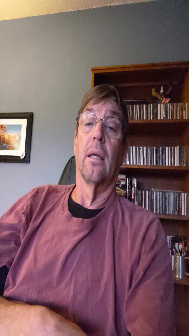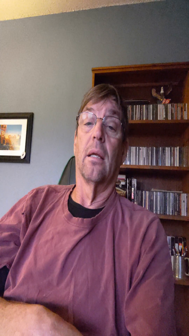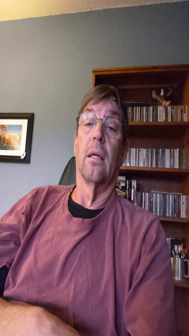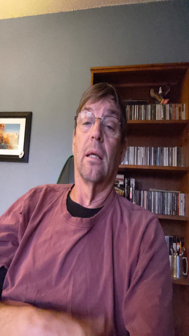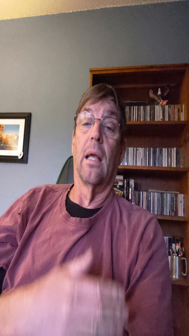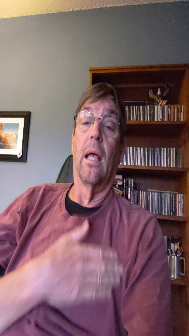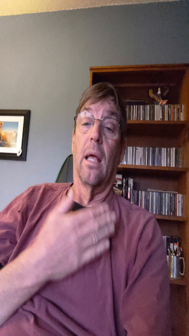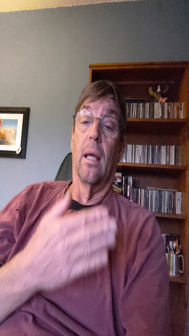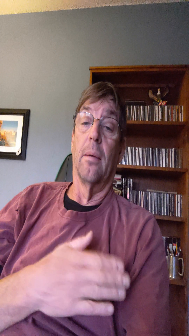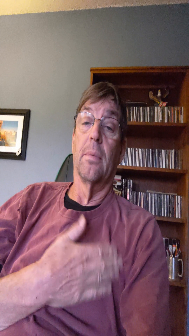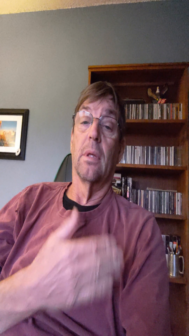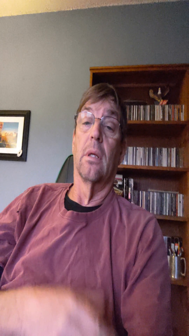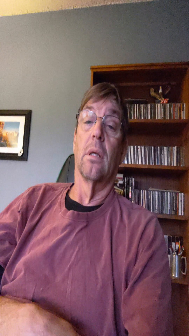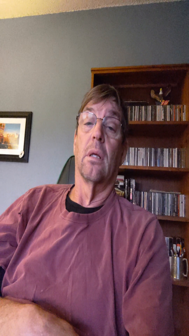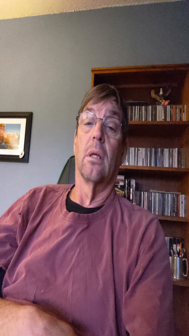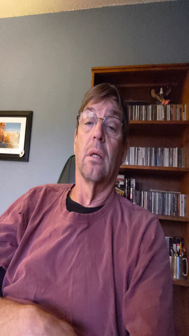happy